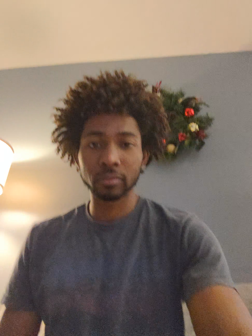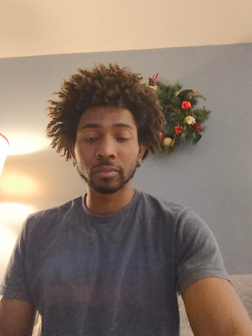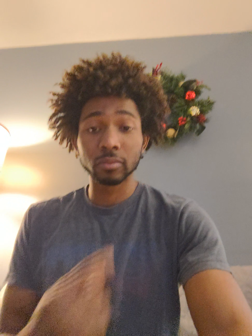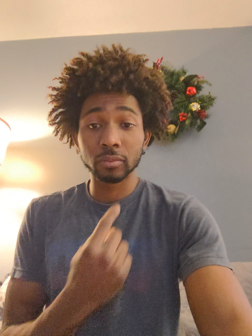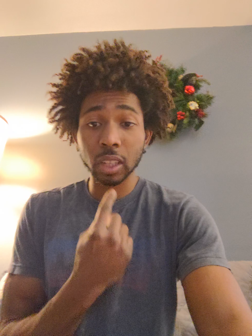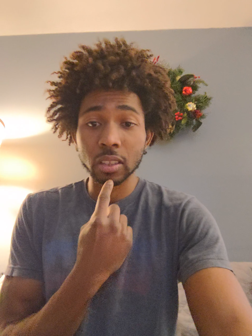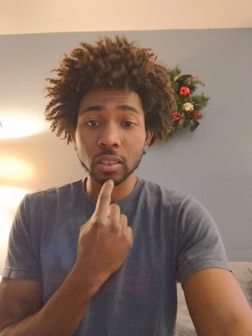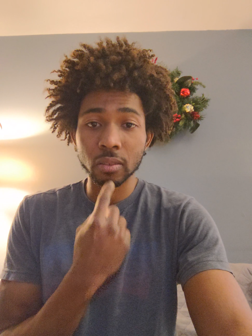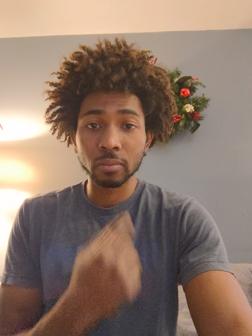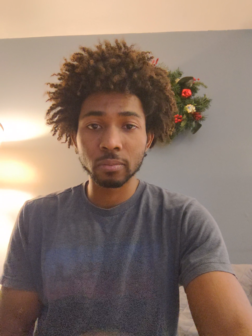say